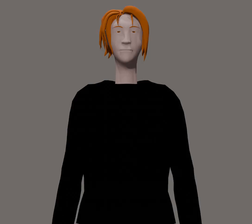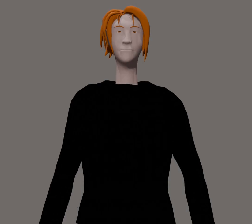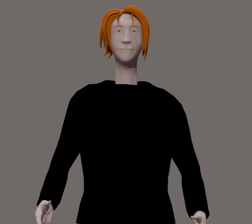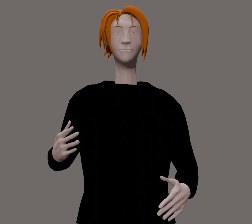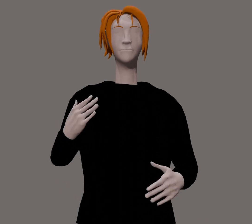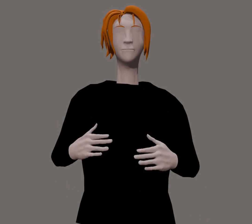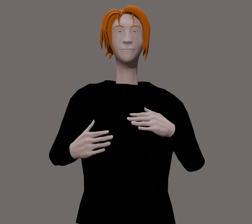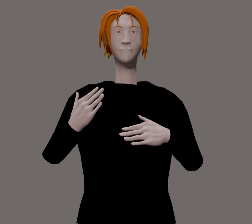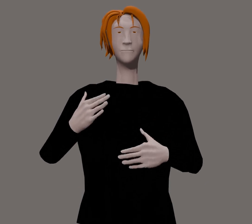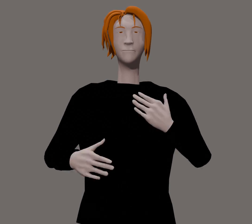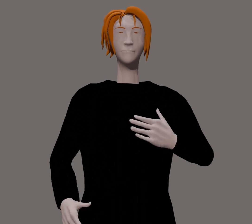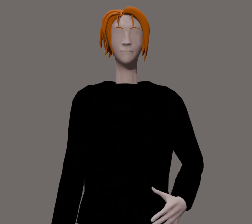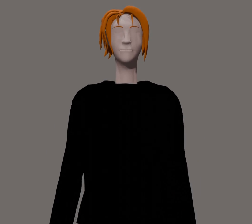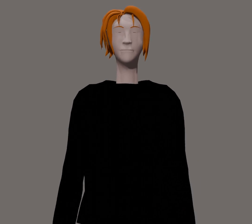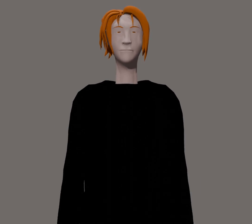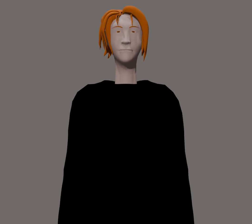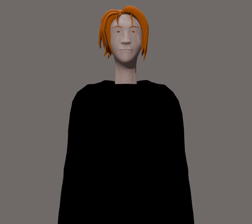Clothing